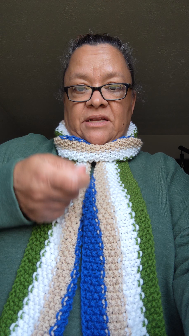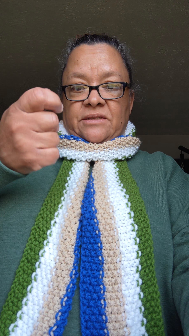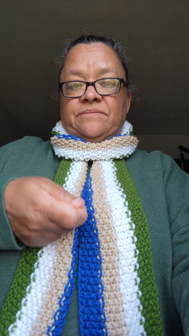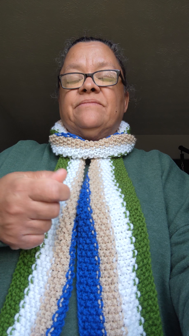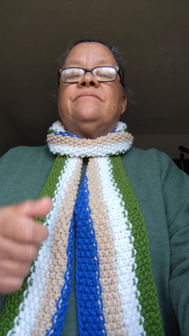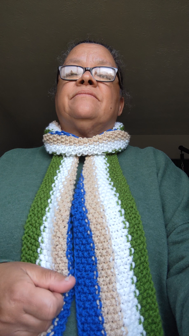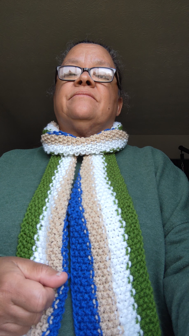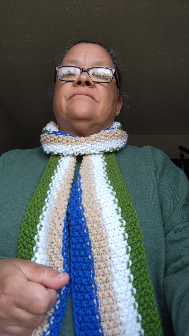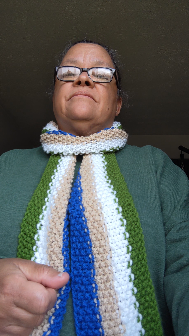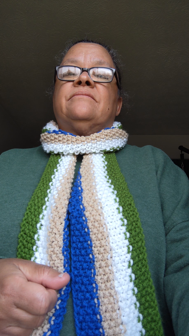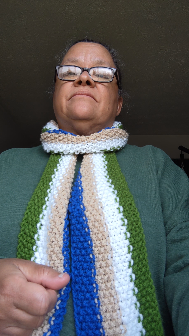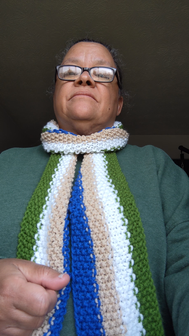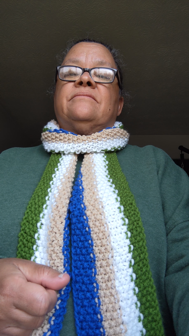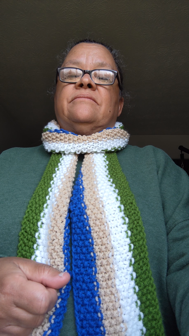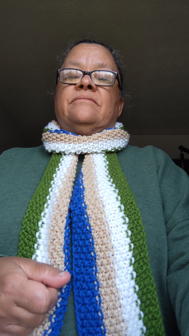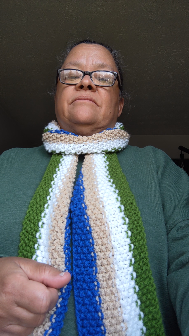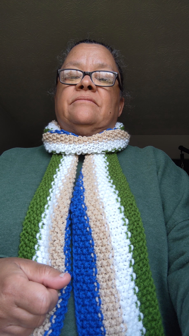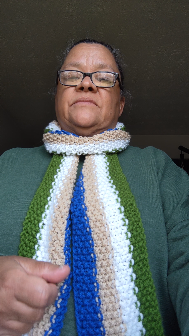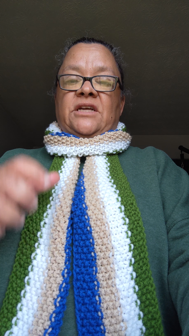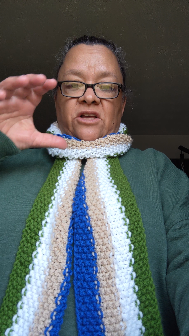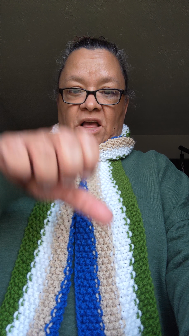catch